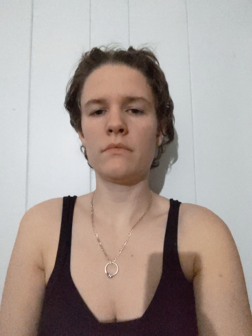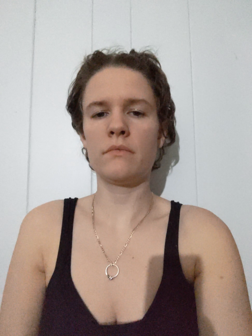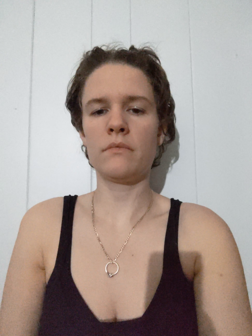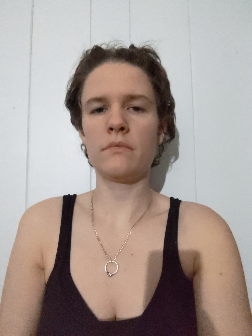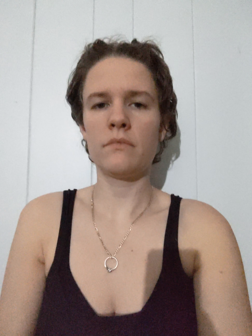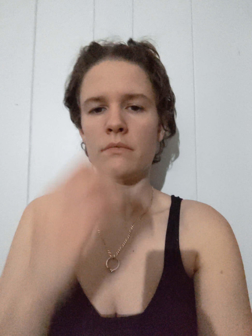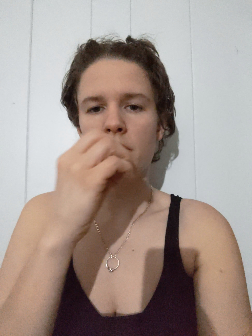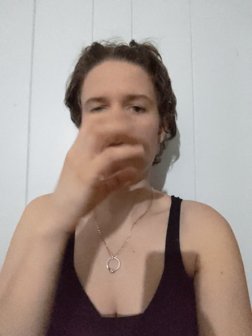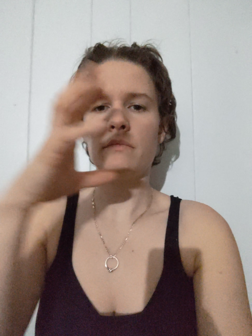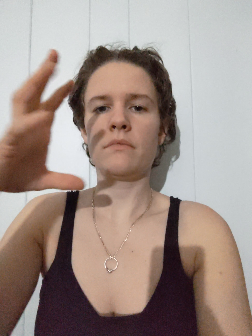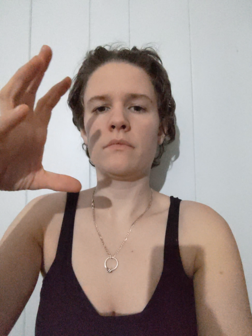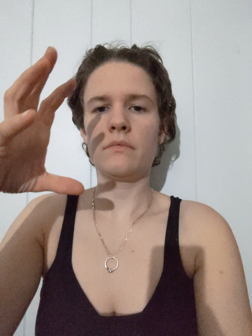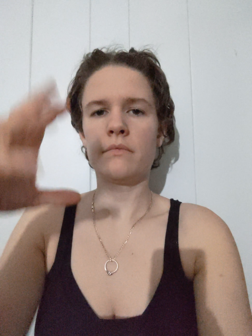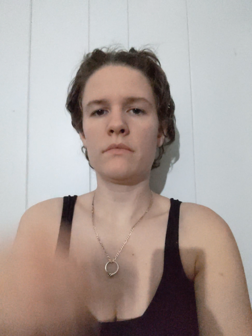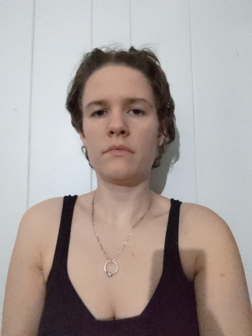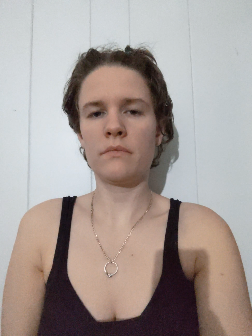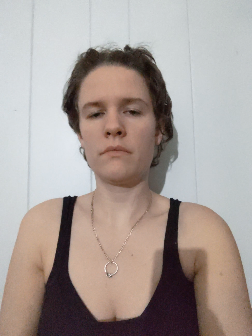balloon